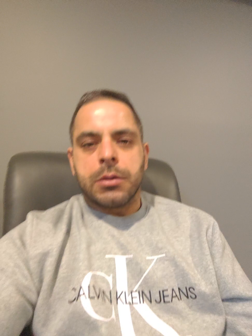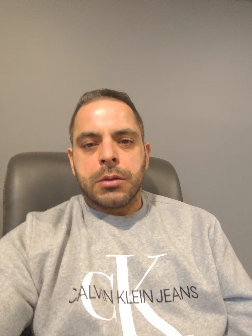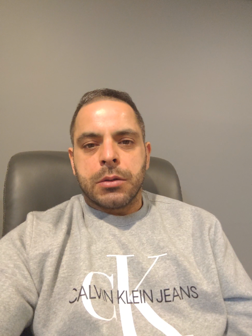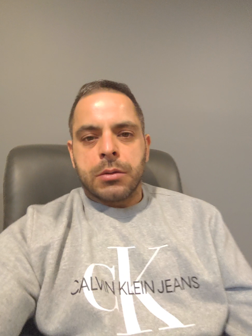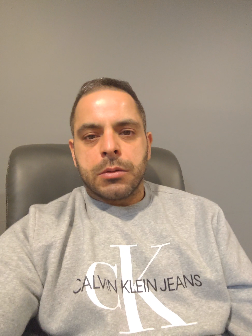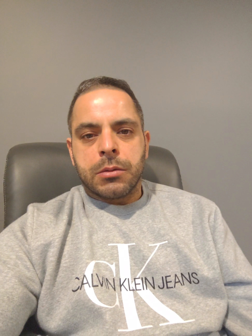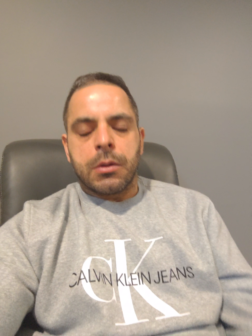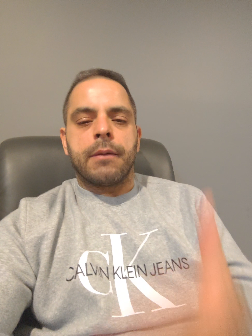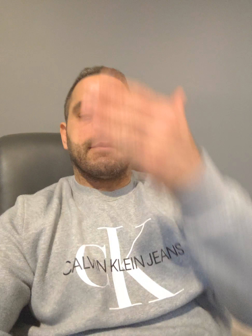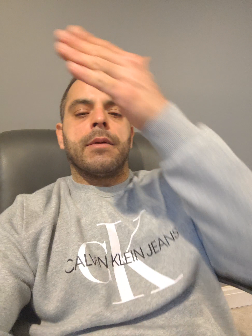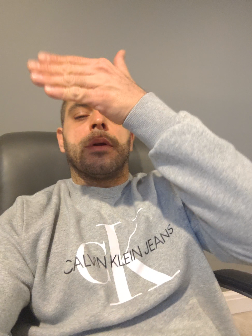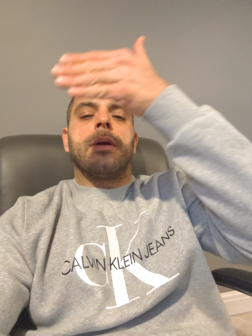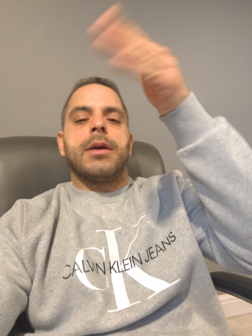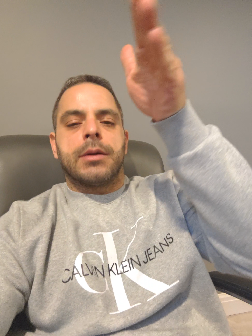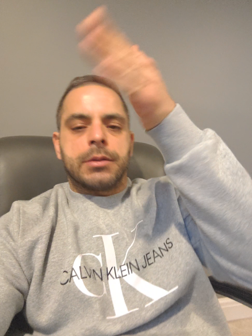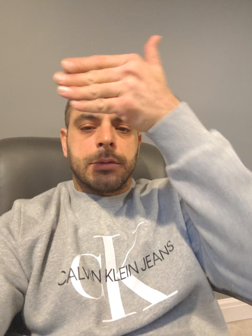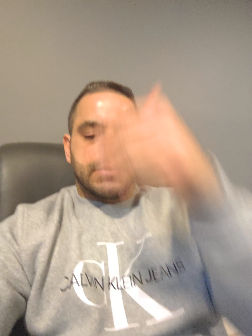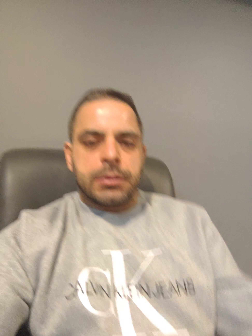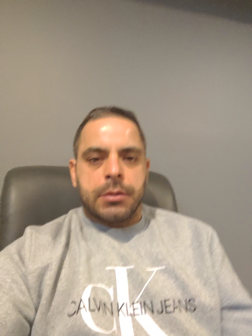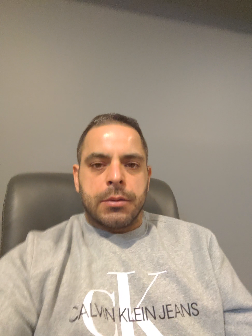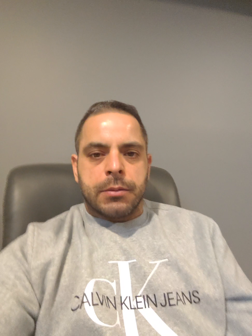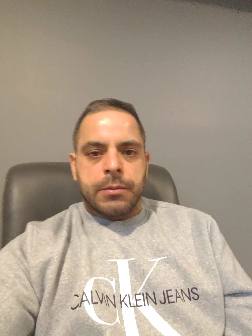flag